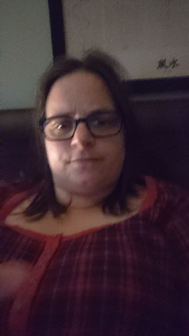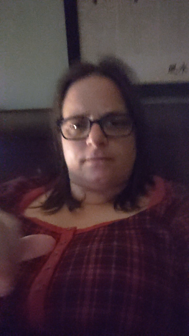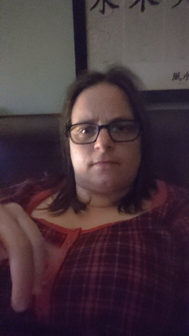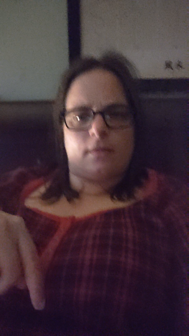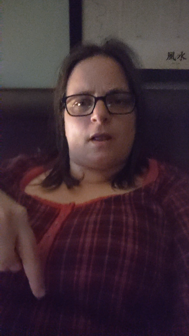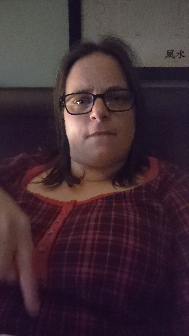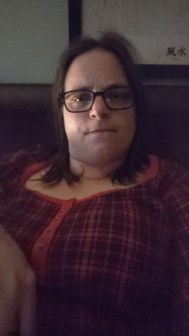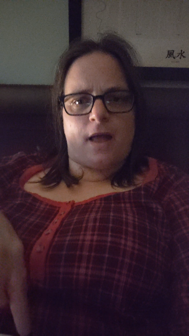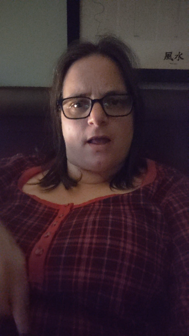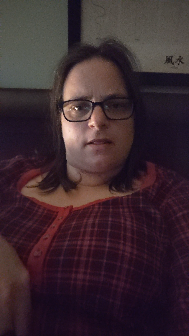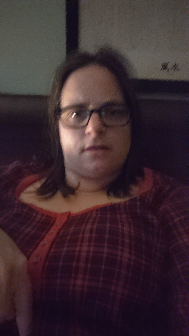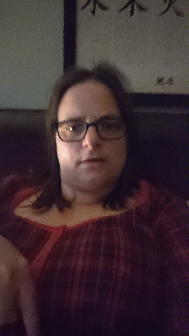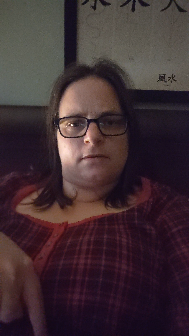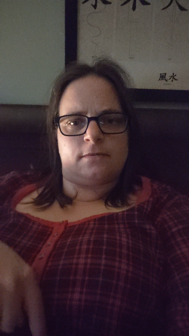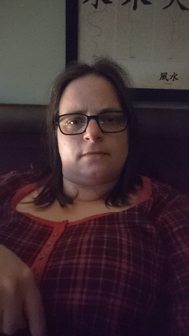belly button